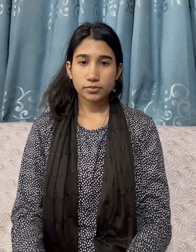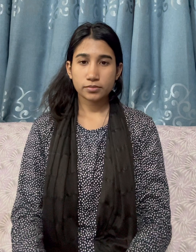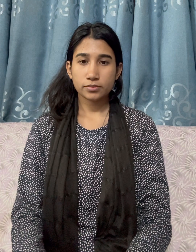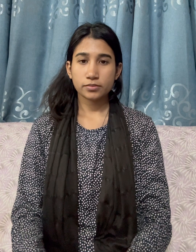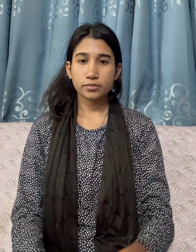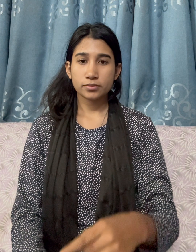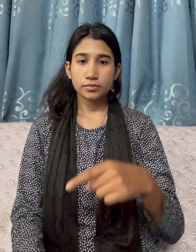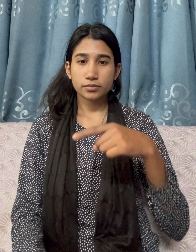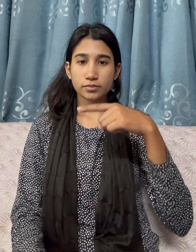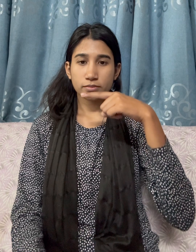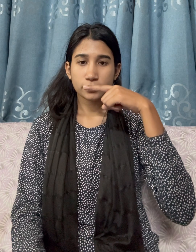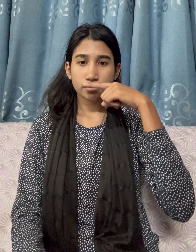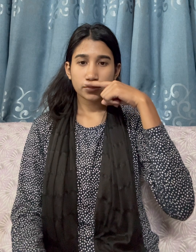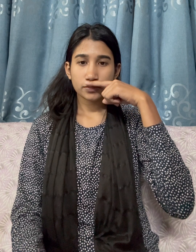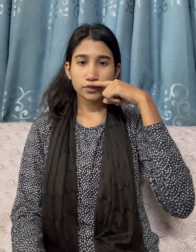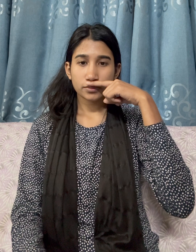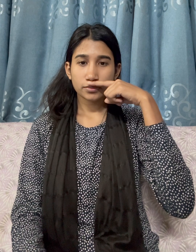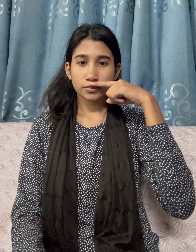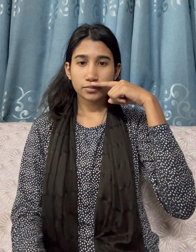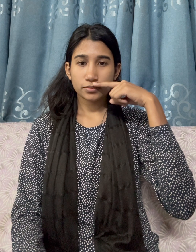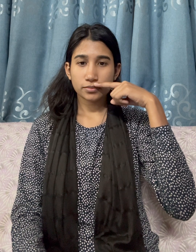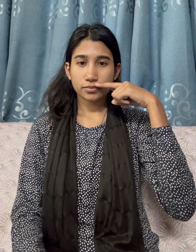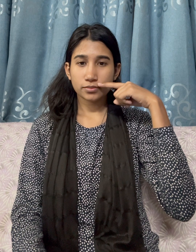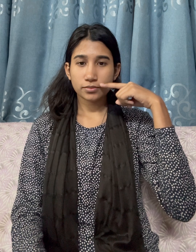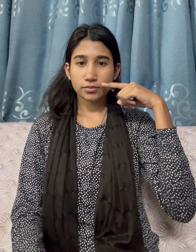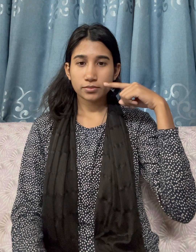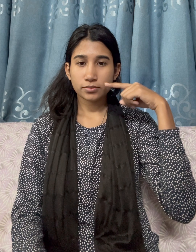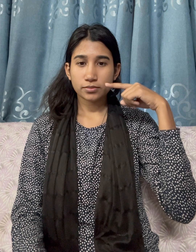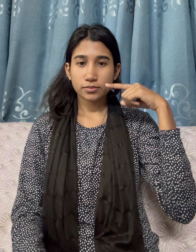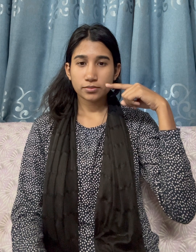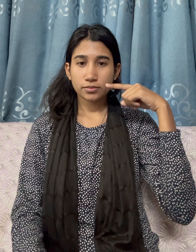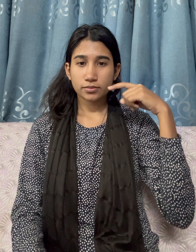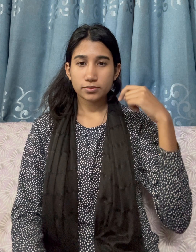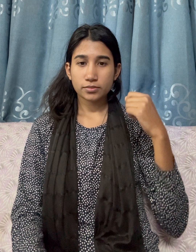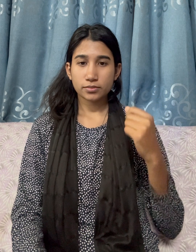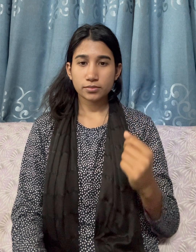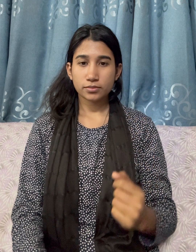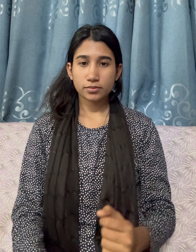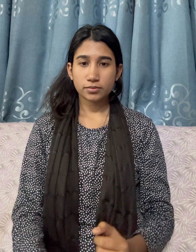বালক